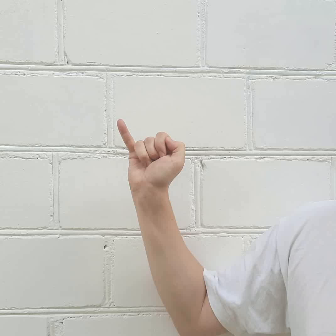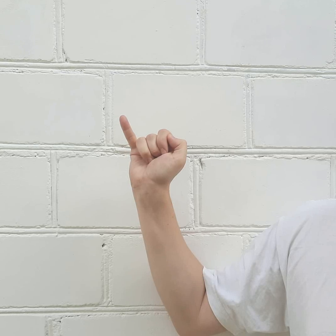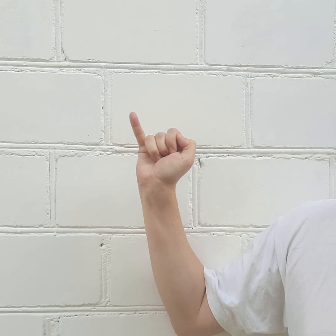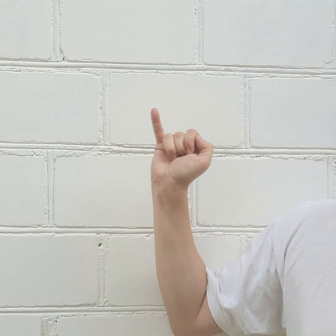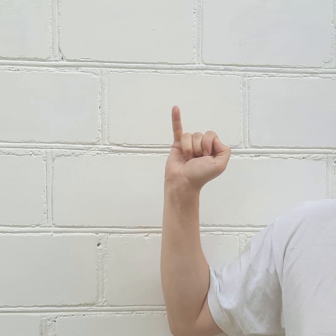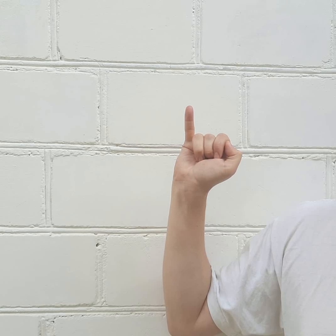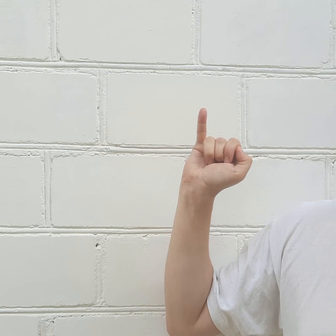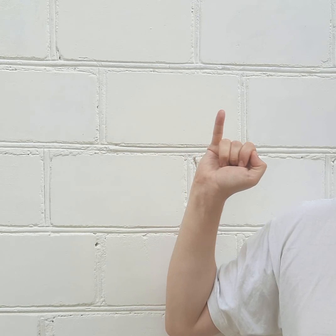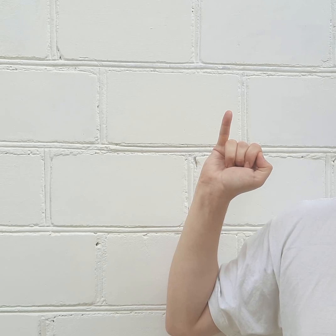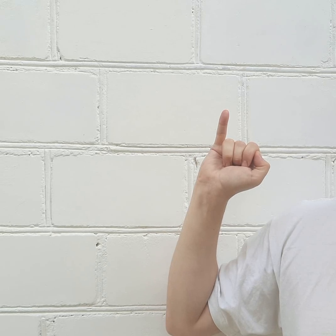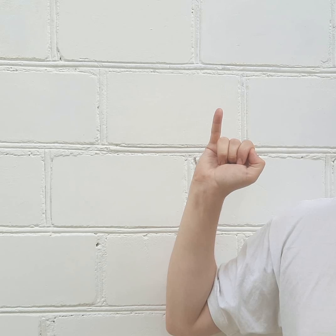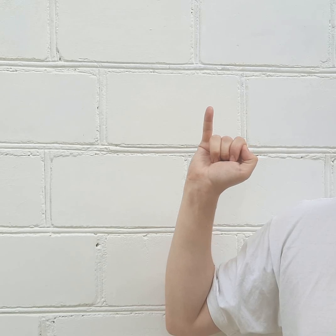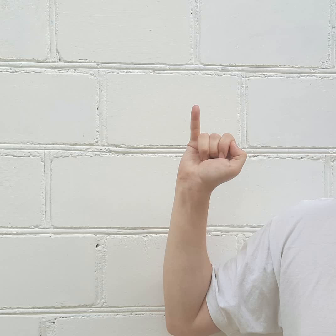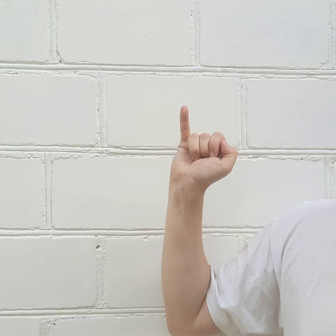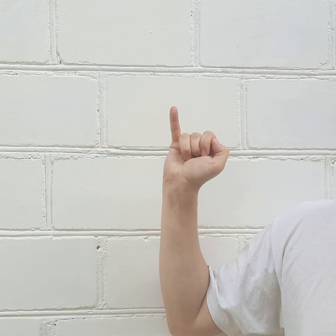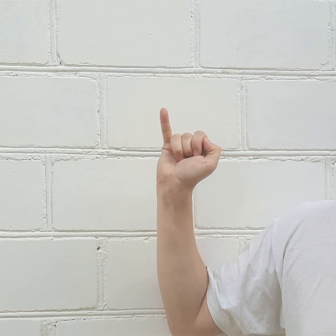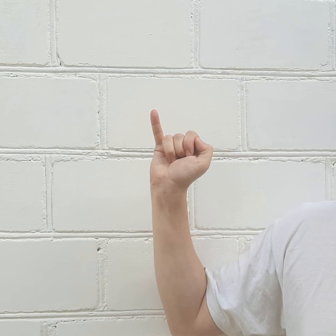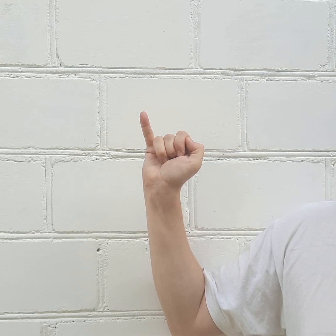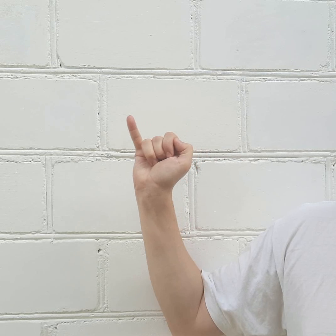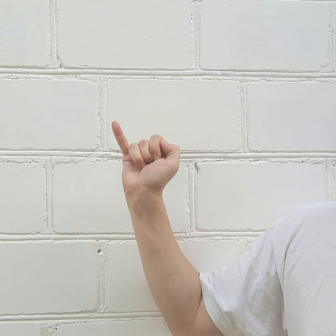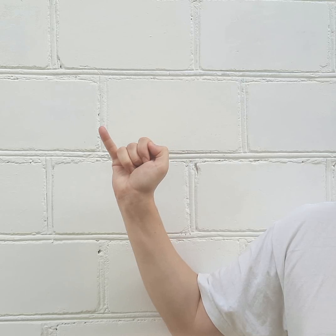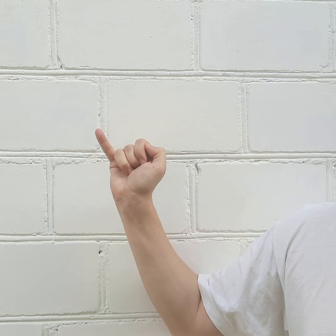Ї